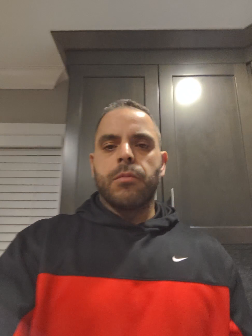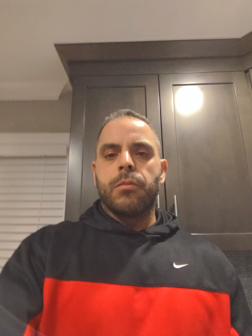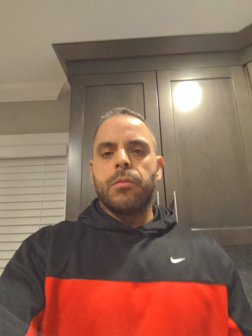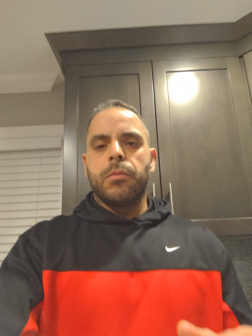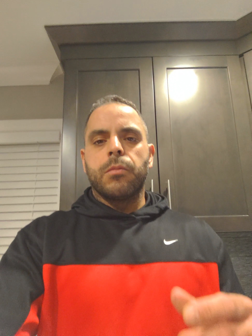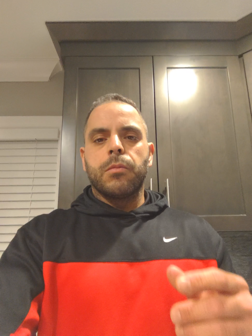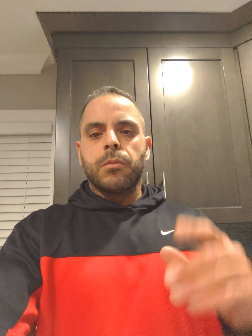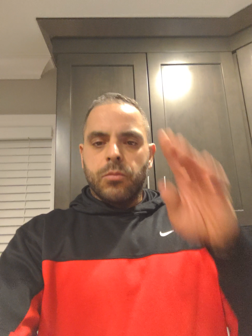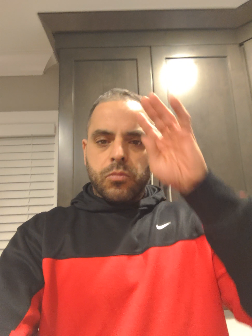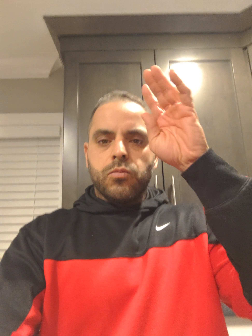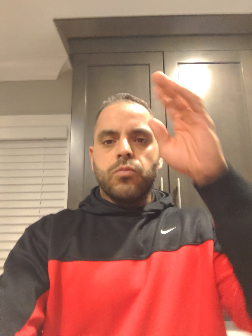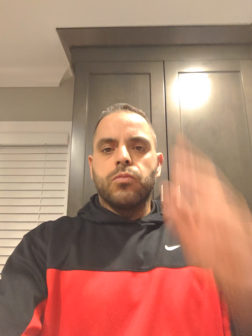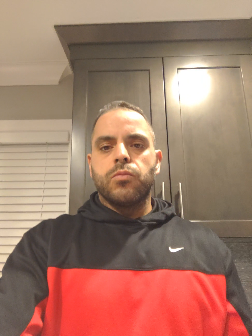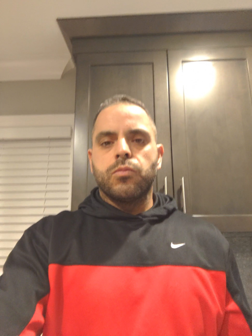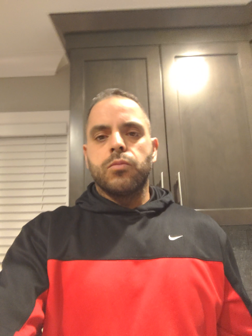pretend